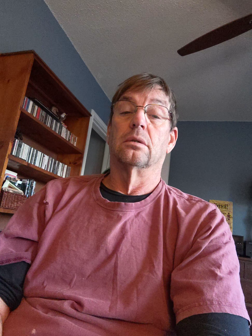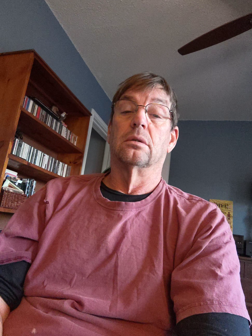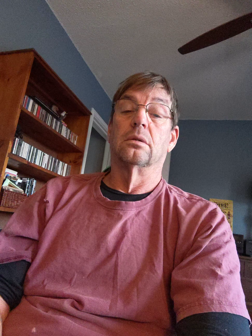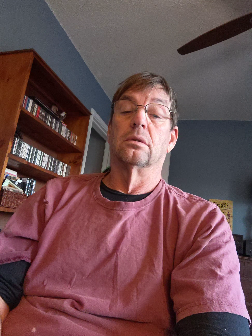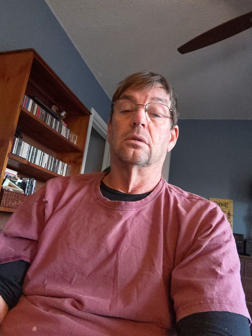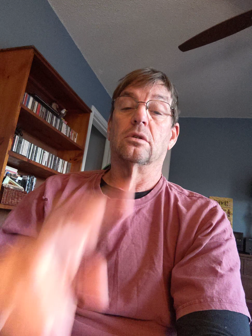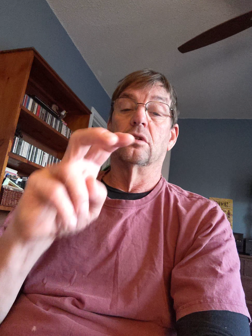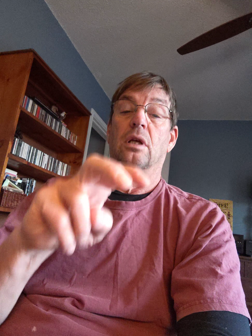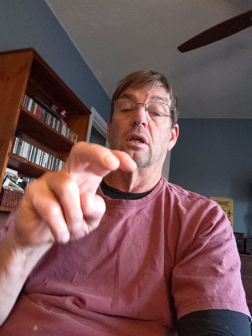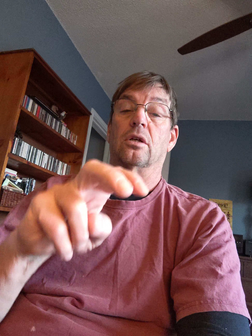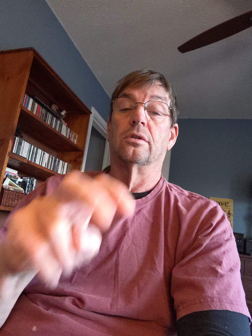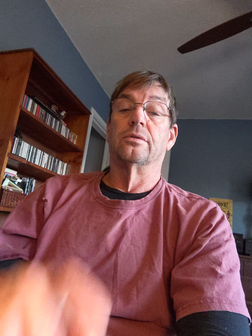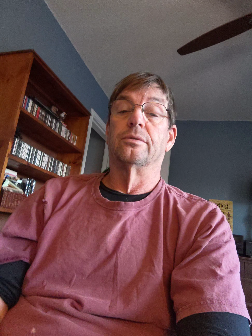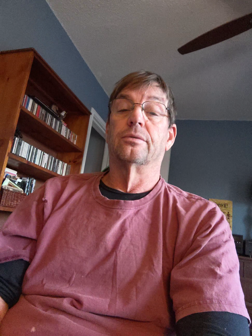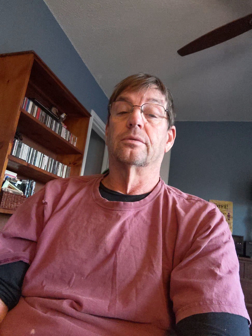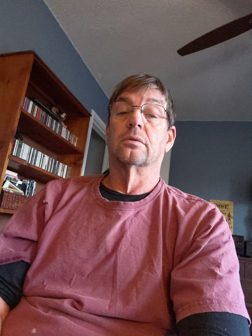chair